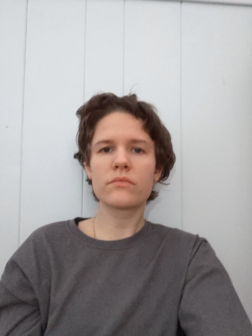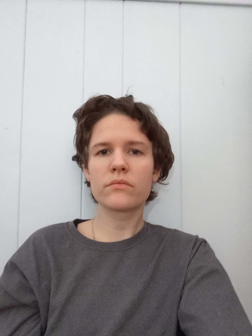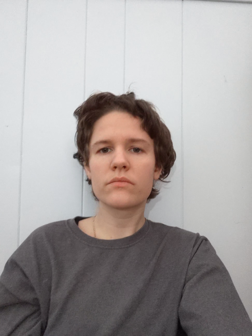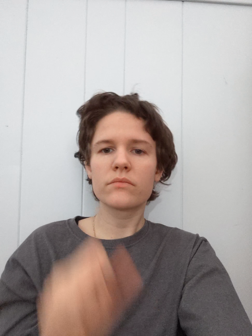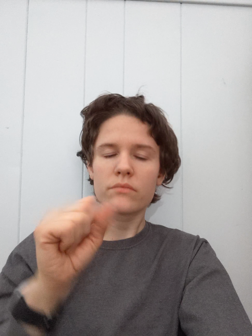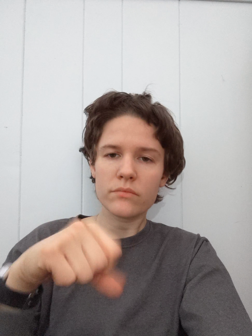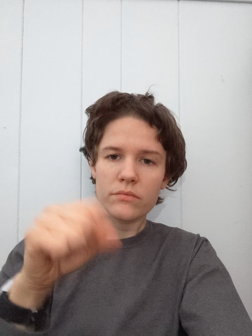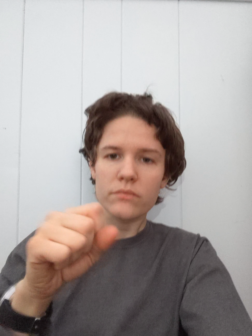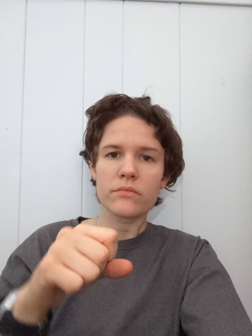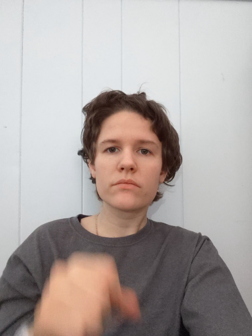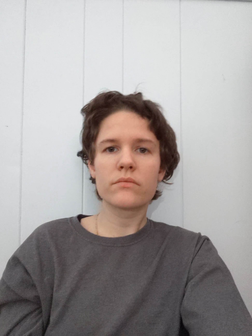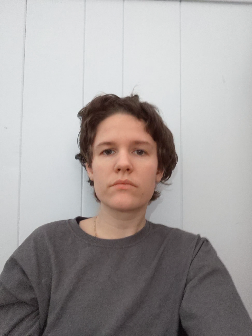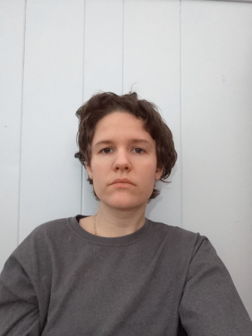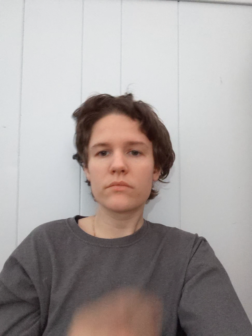yes